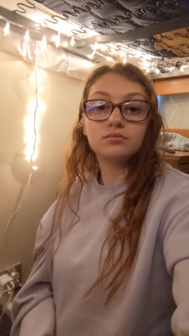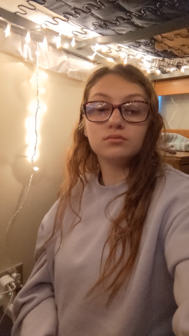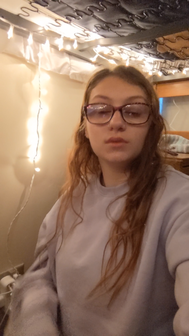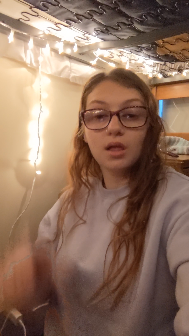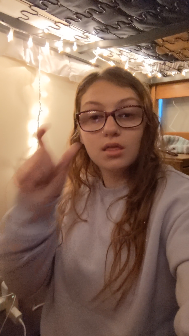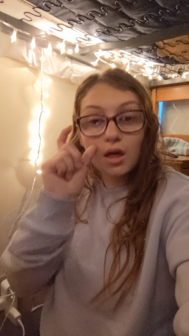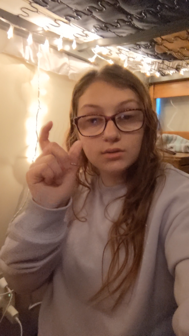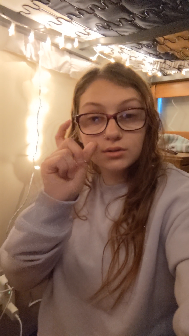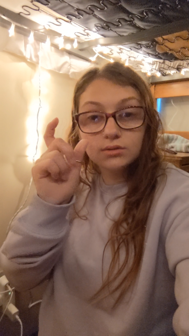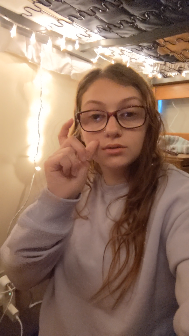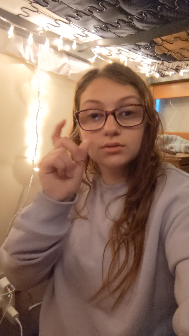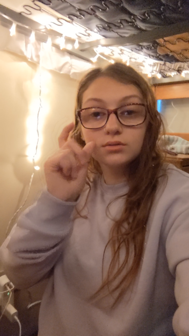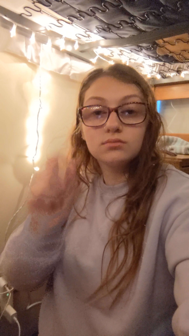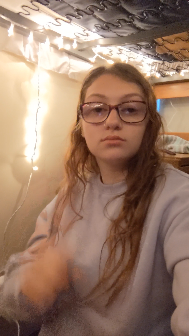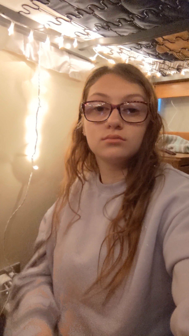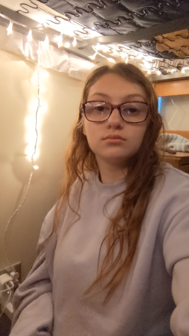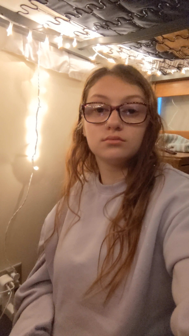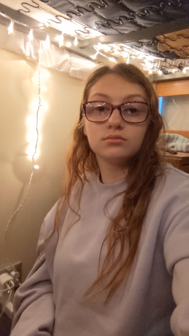glasses